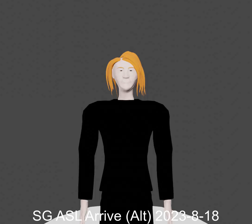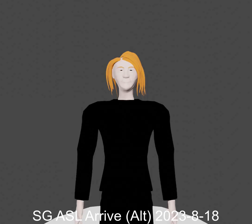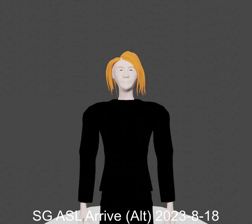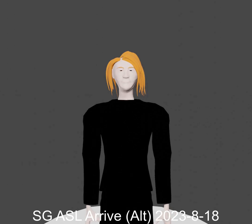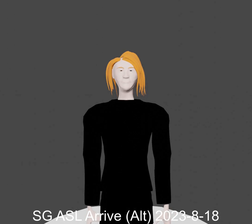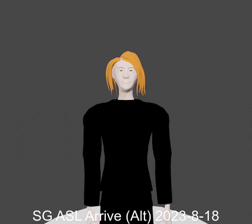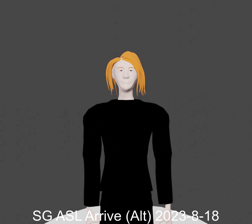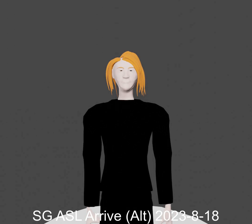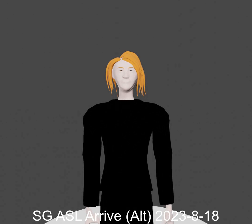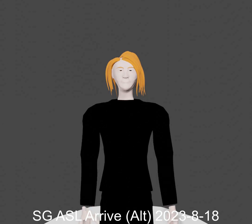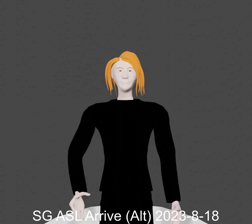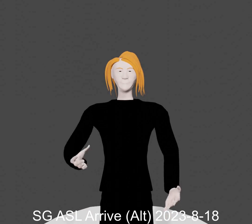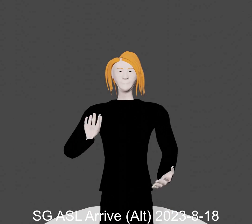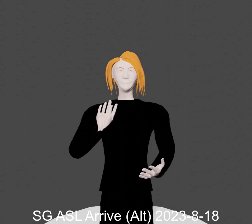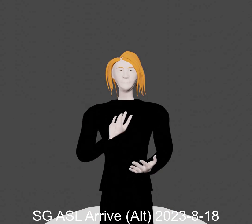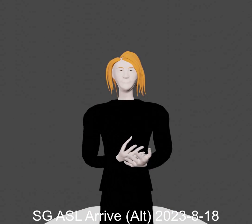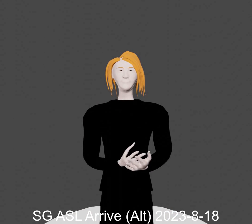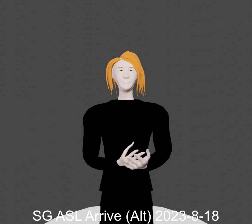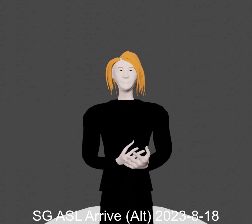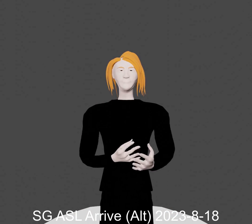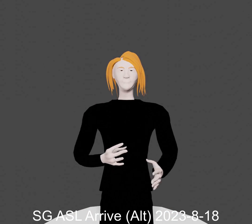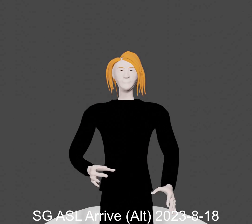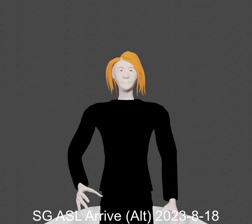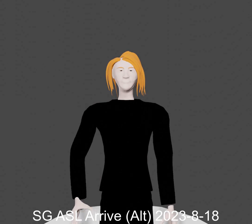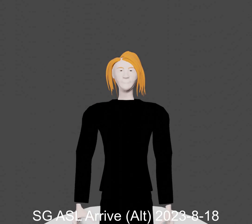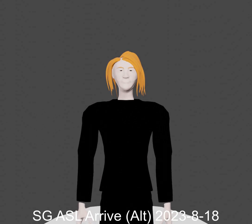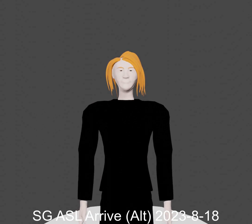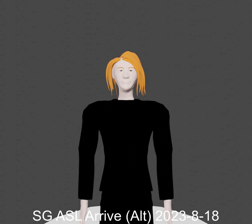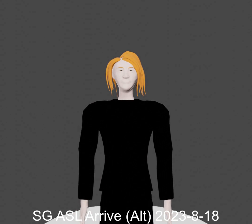Arrive